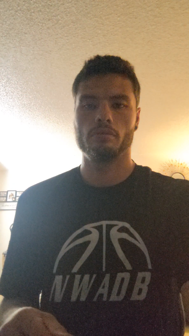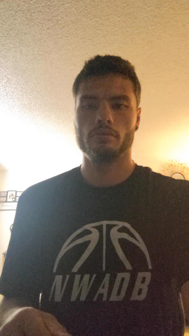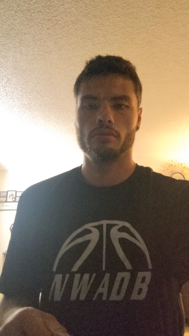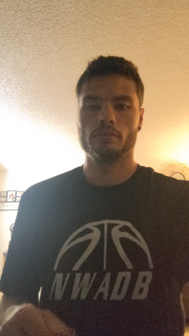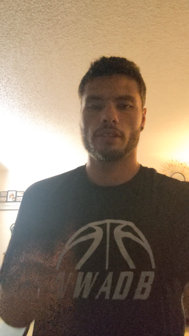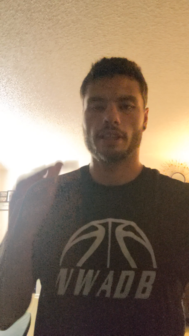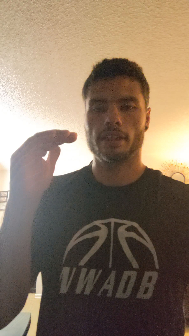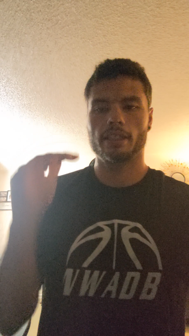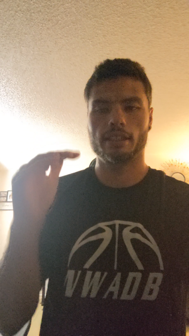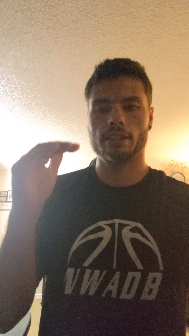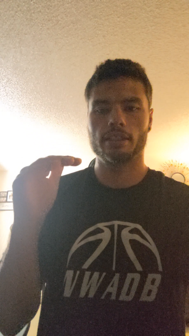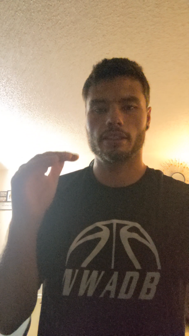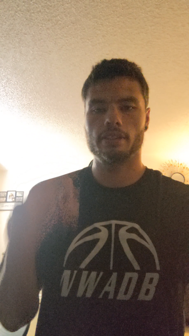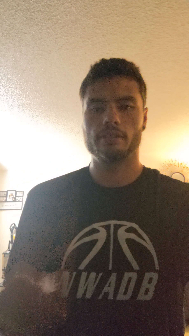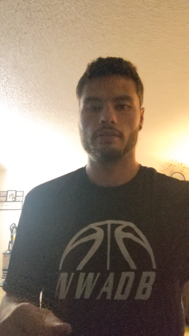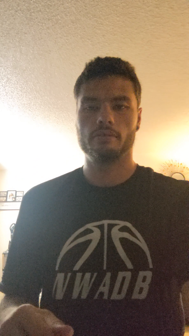little